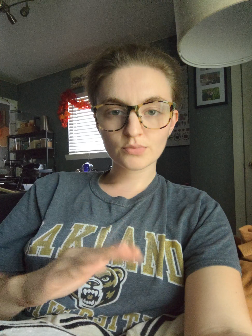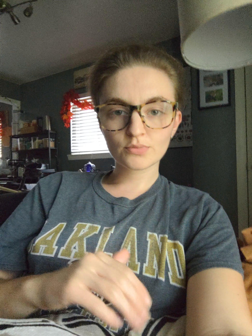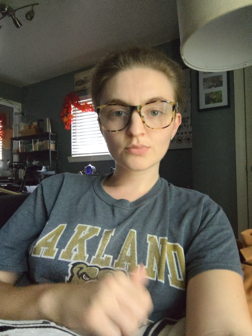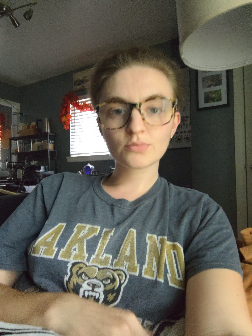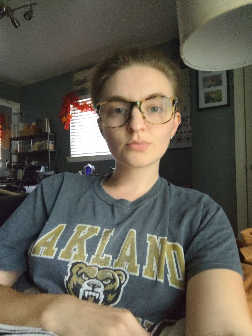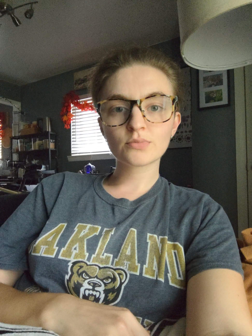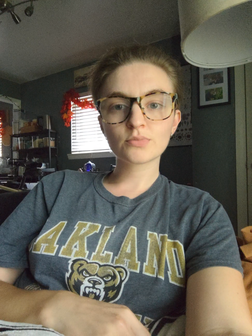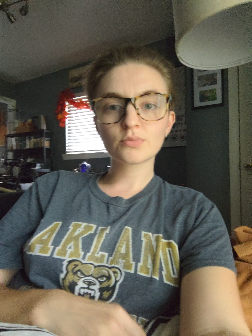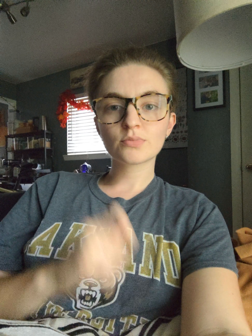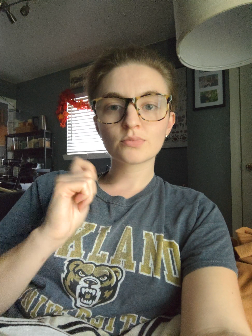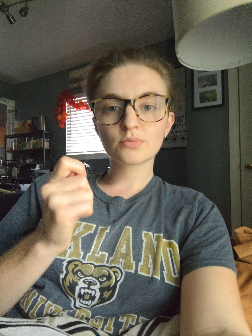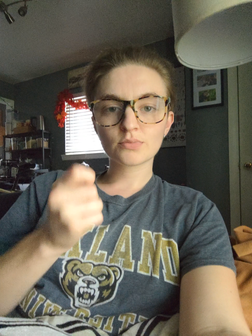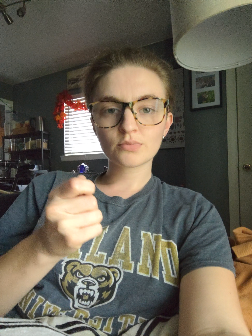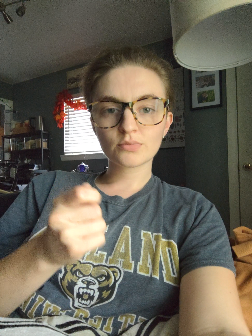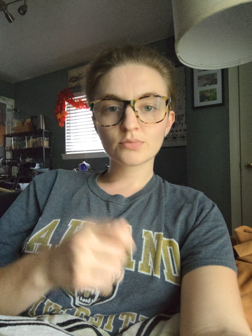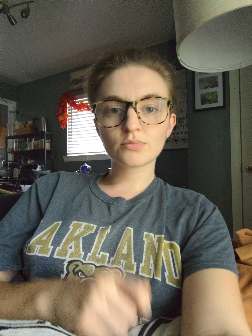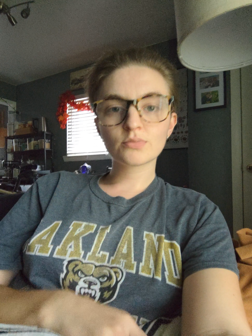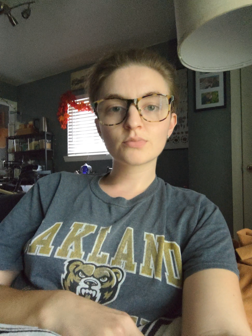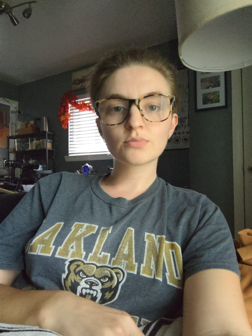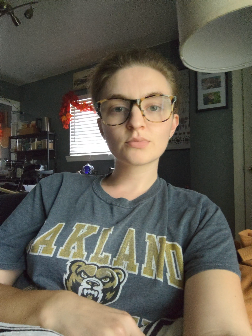bat